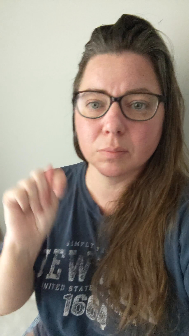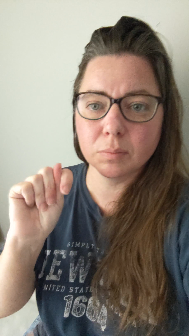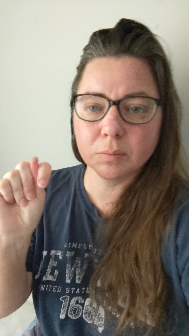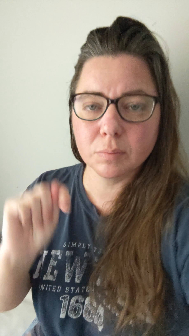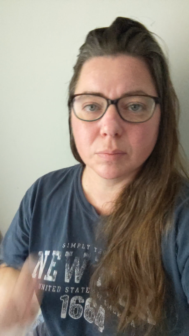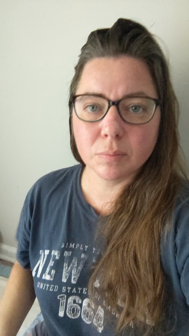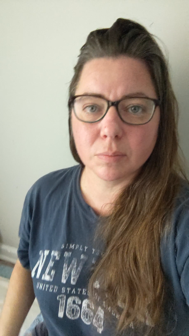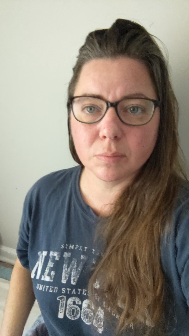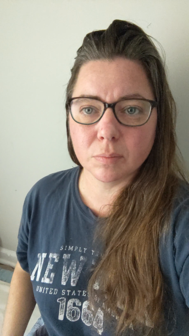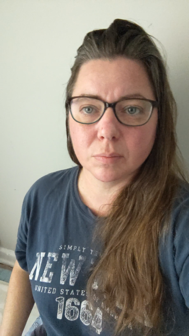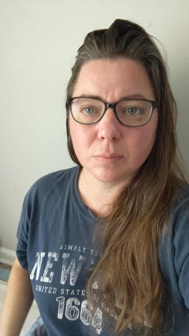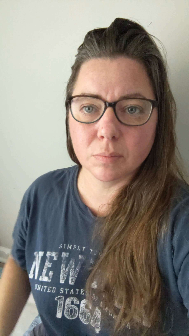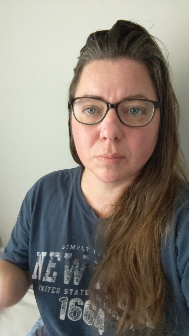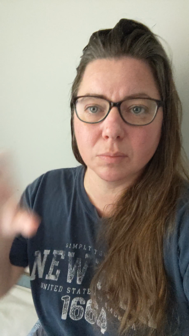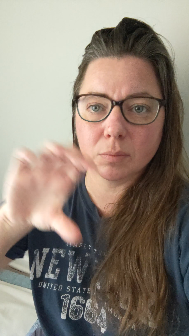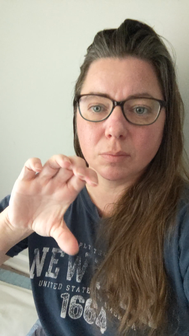pour